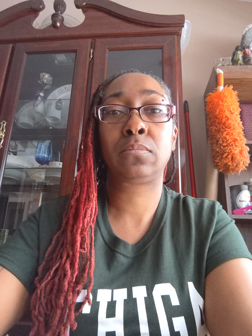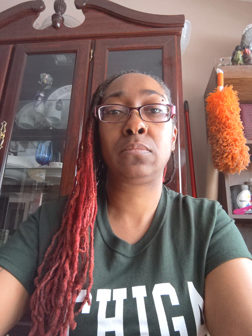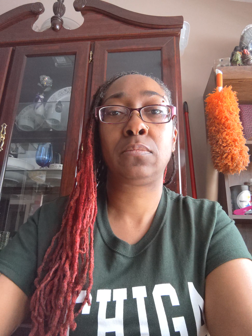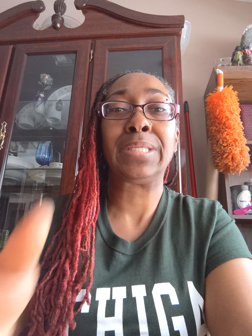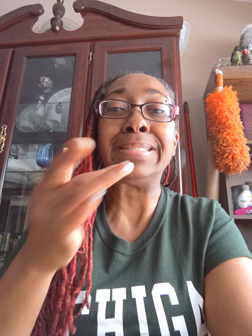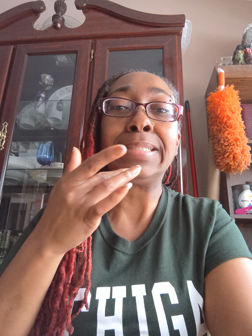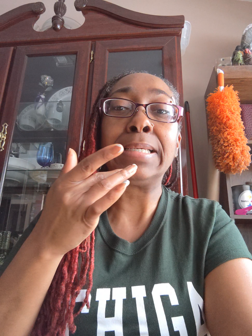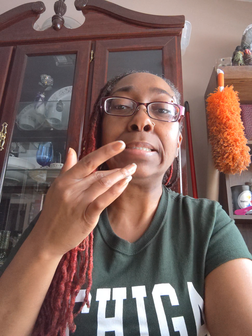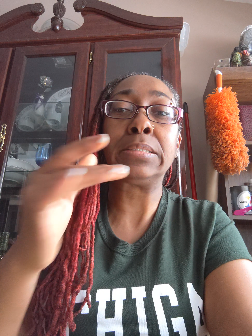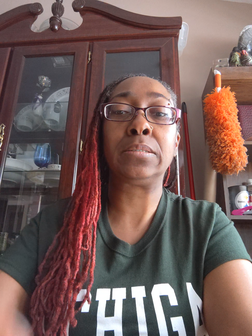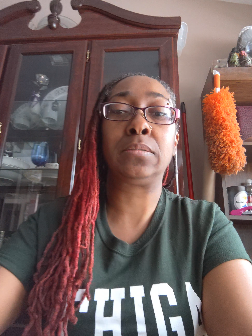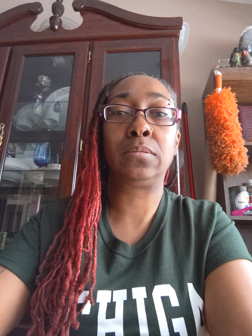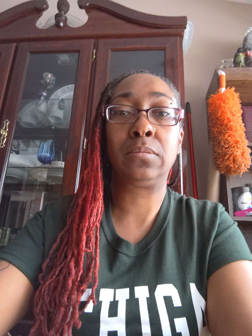taste